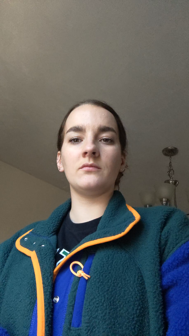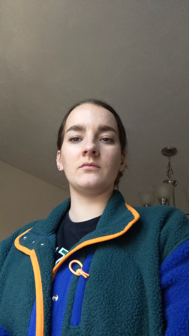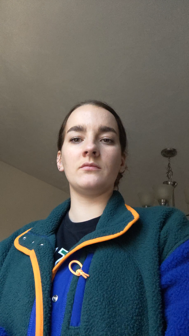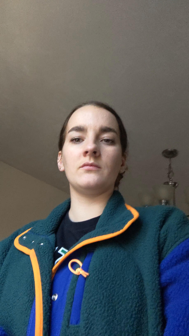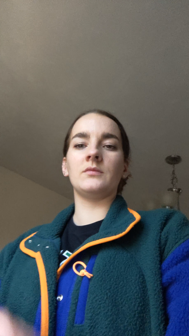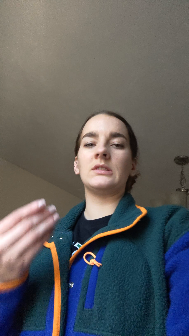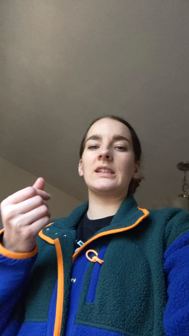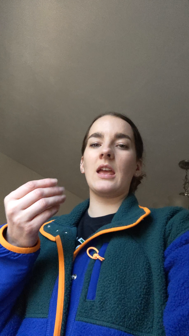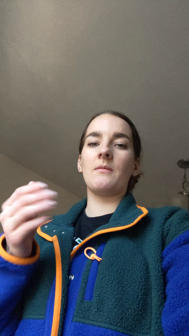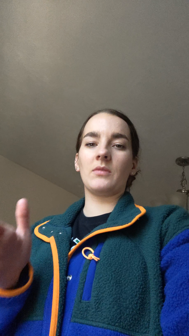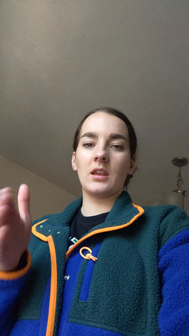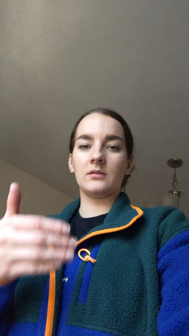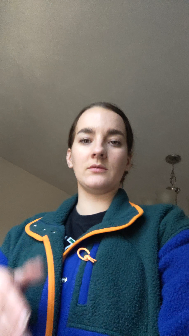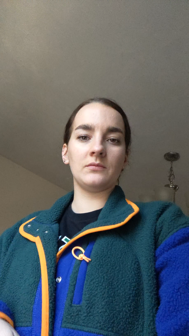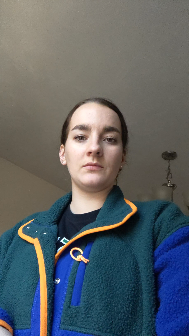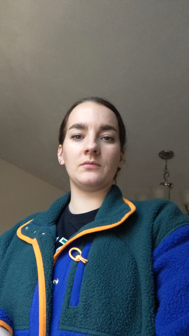sandbox